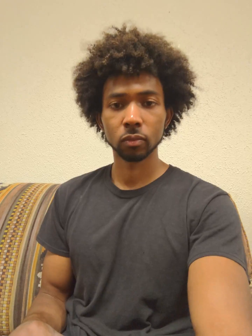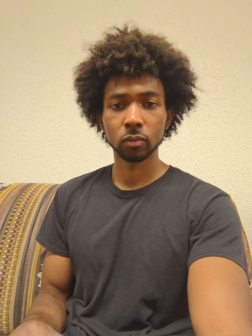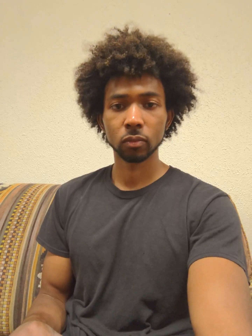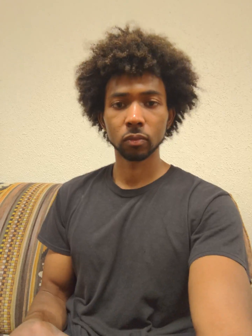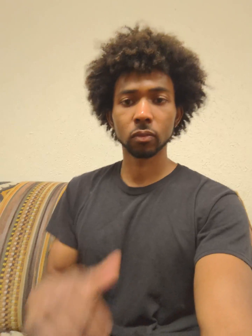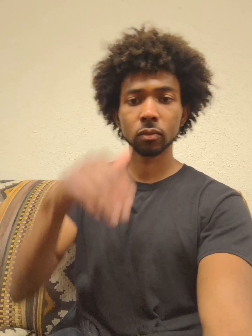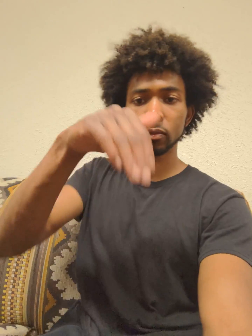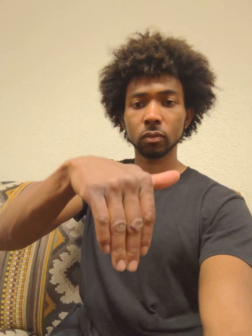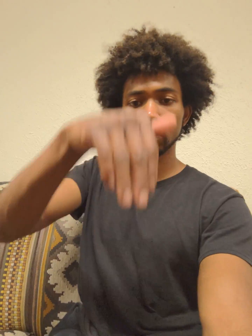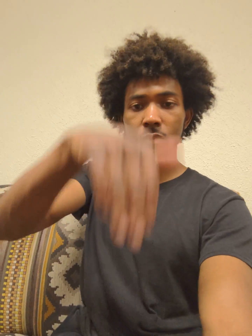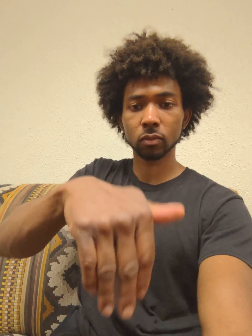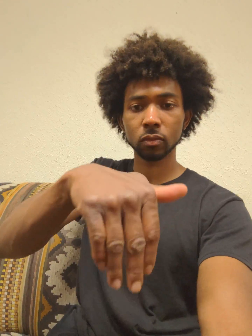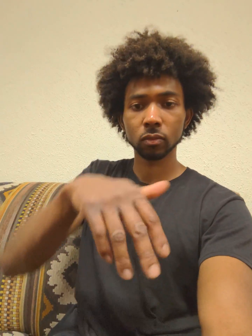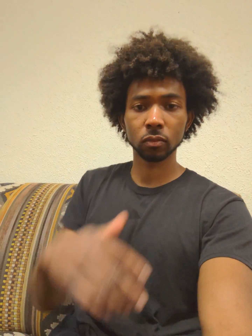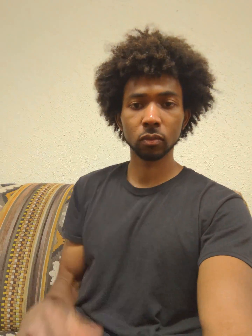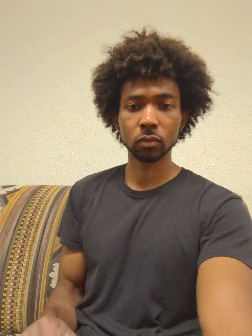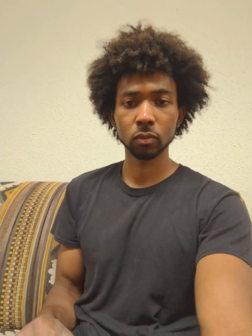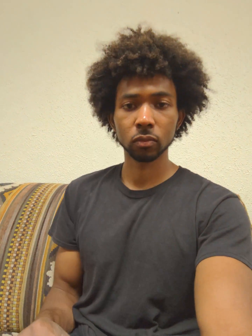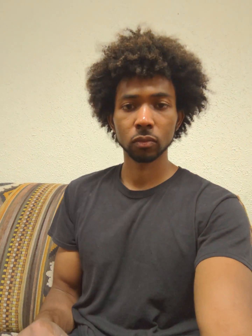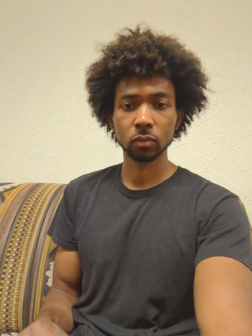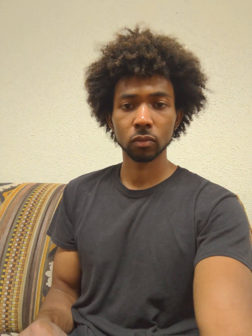night night